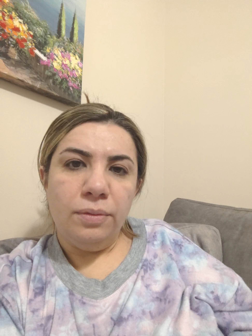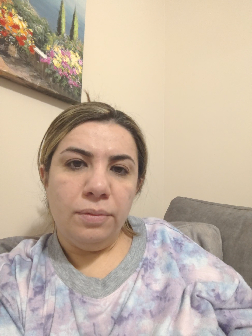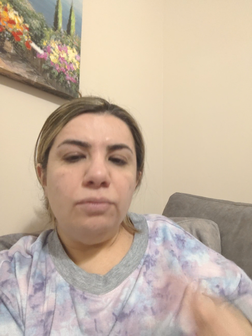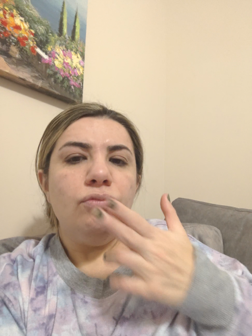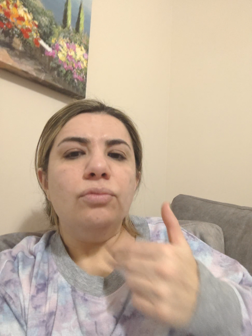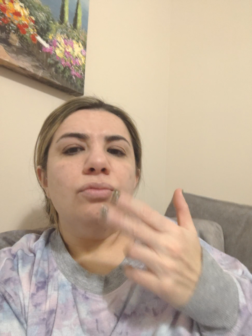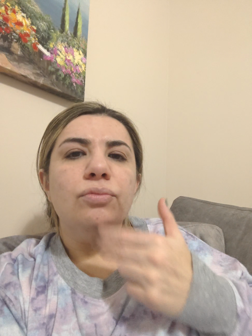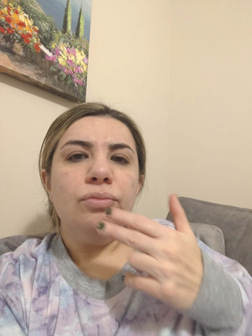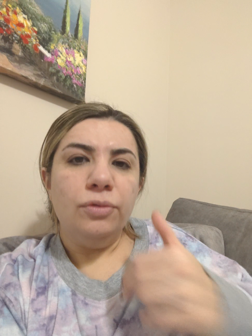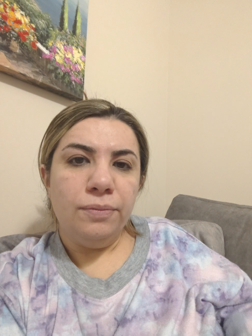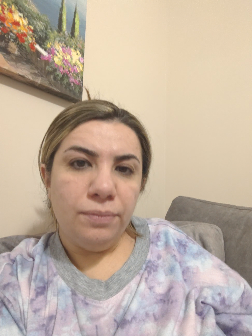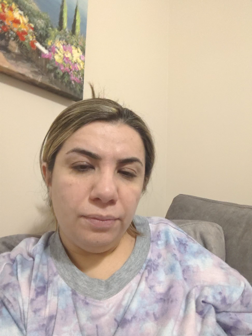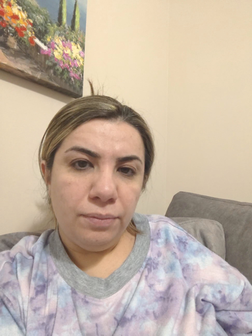cute